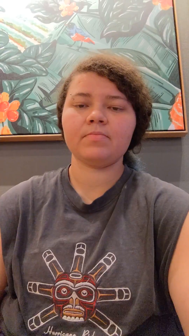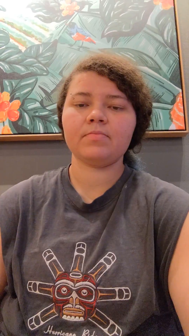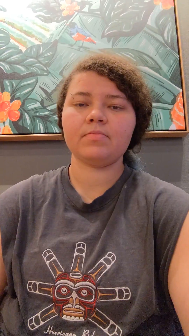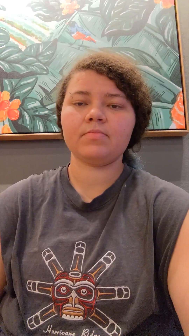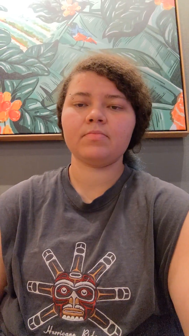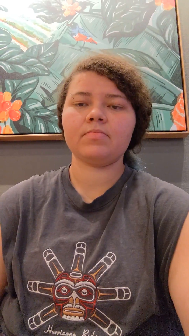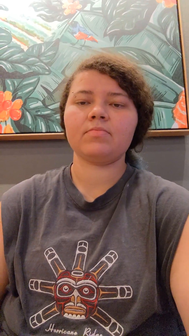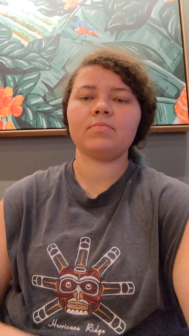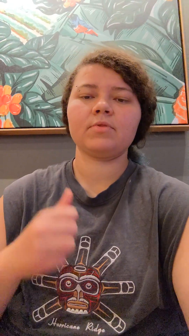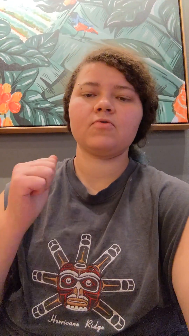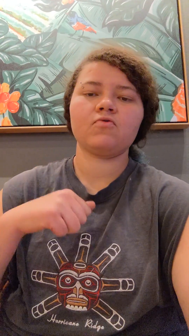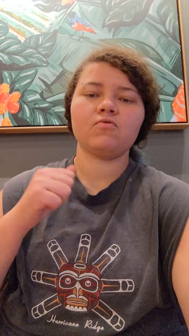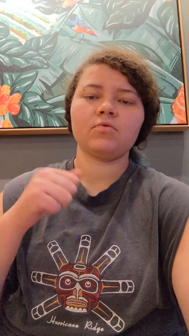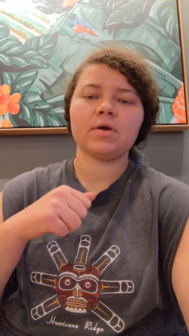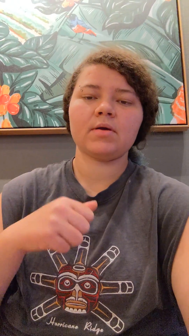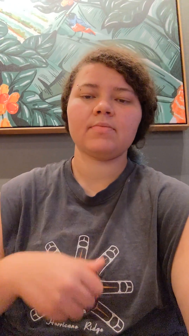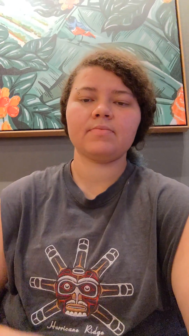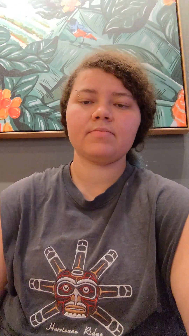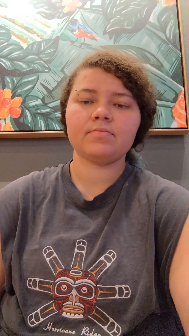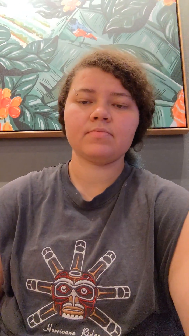rock